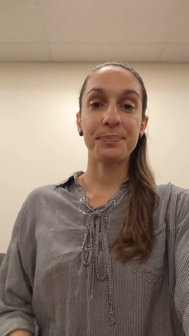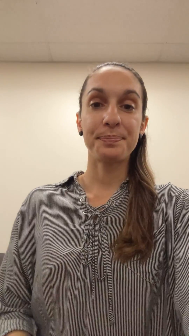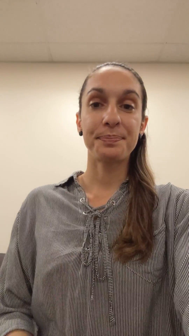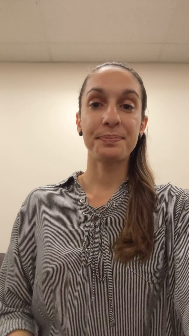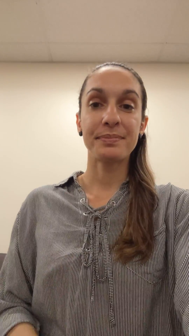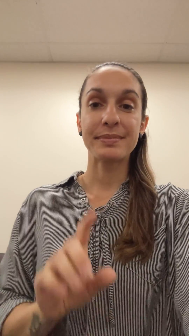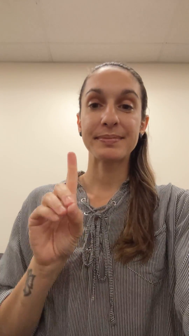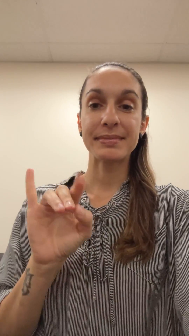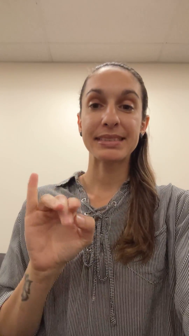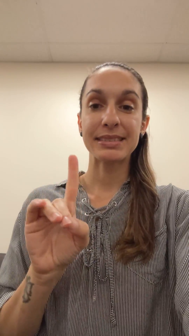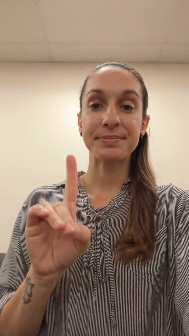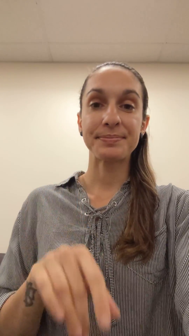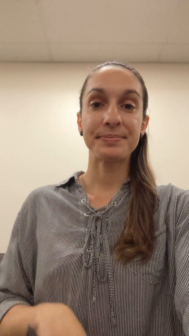did